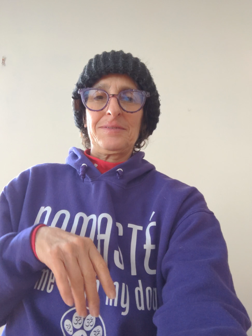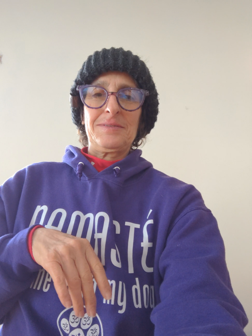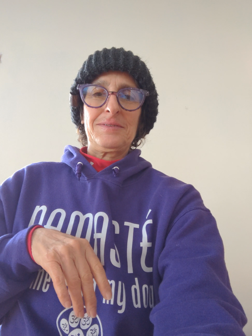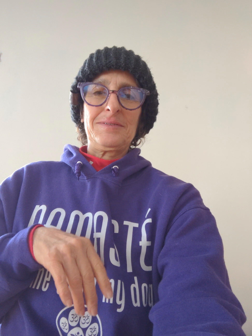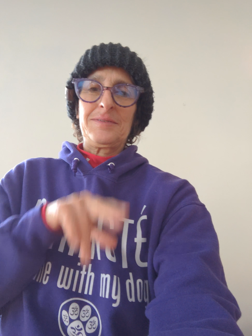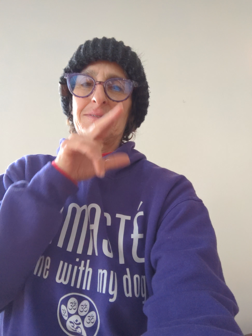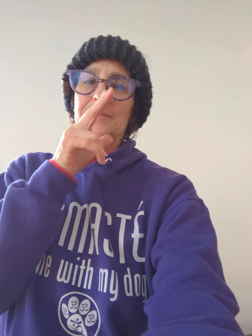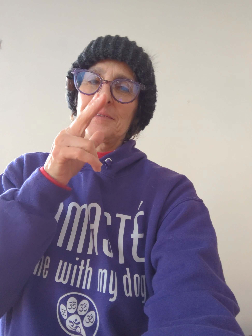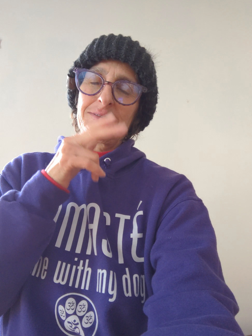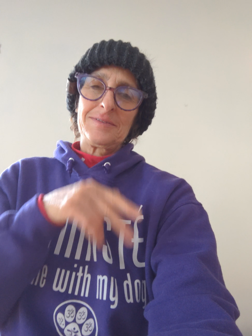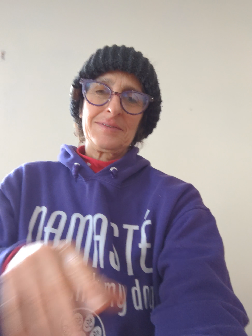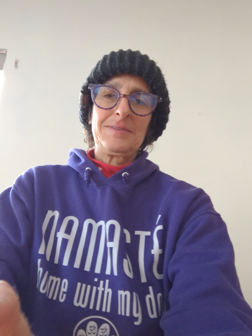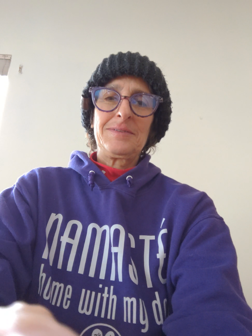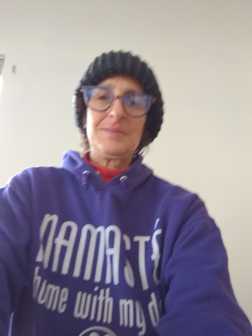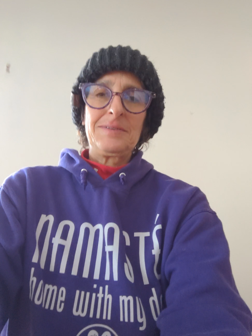hen